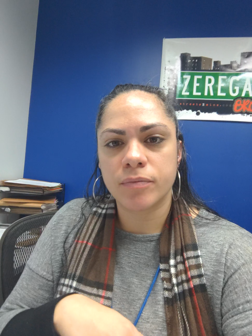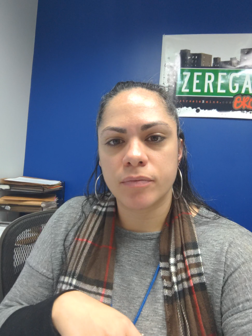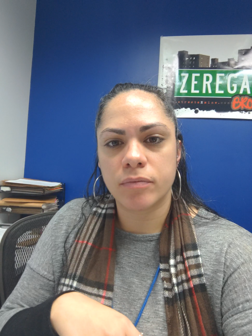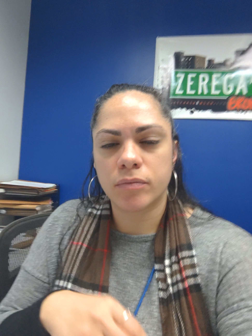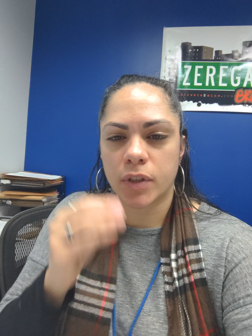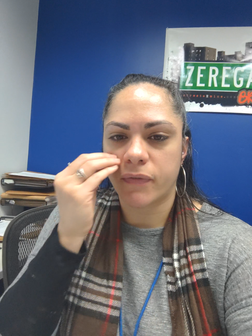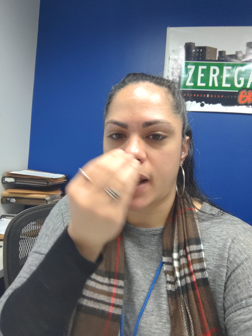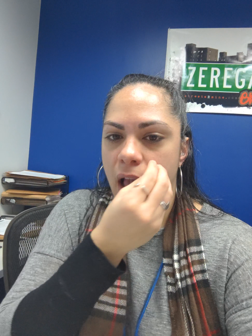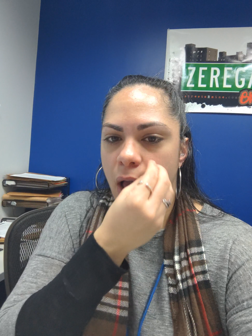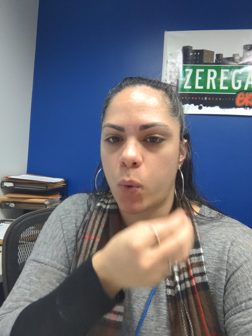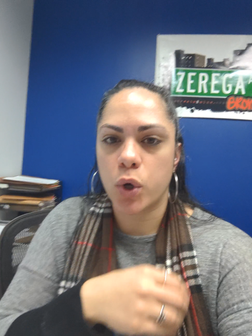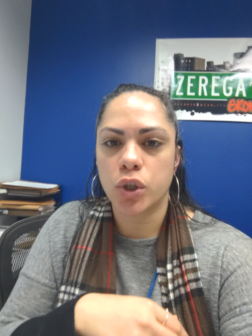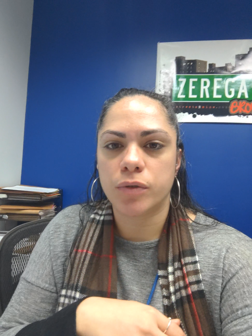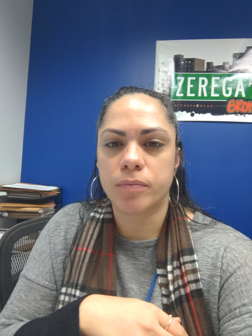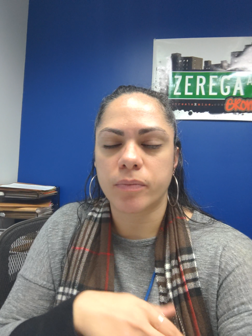flower